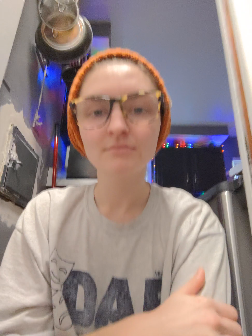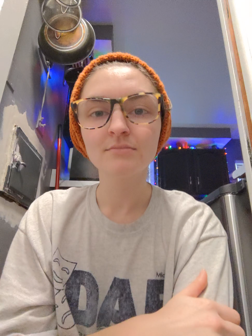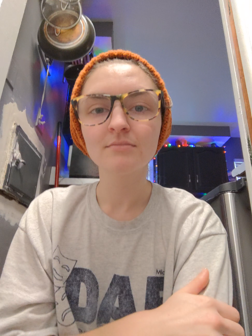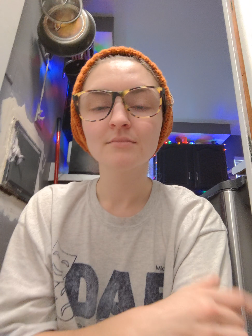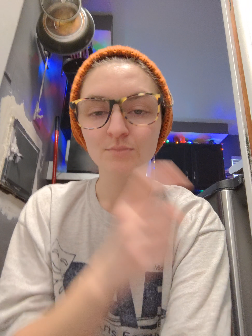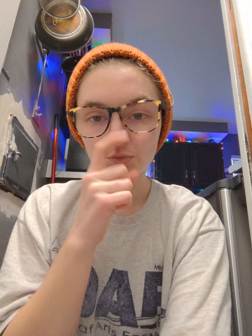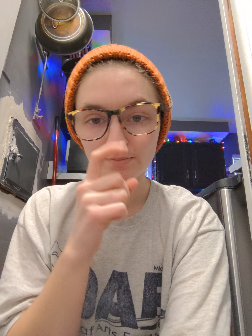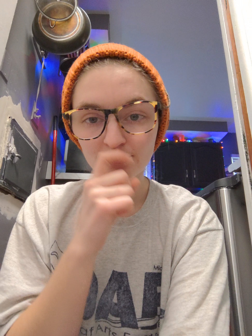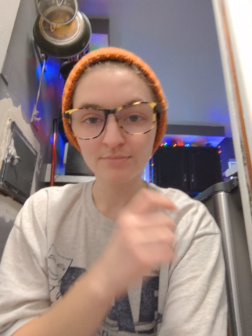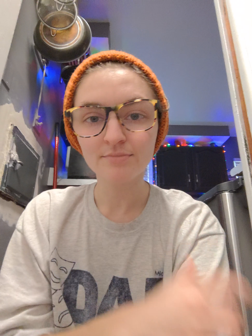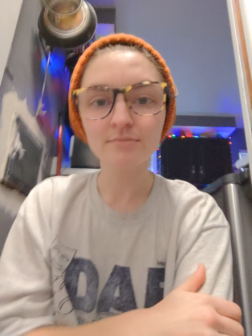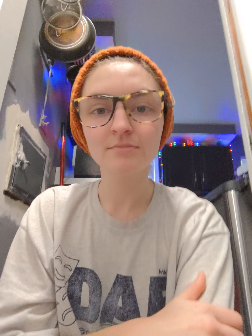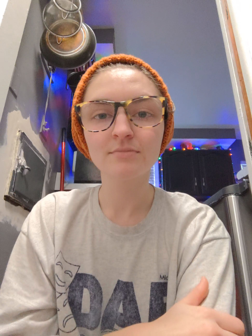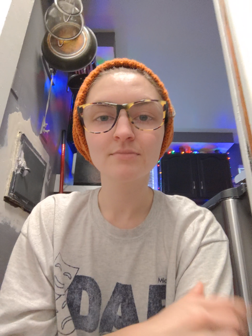doll